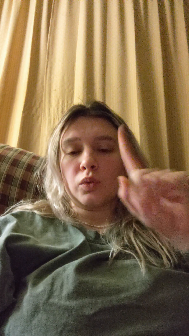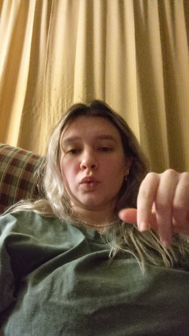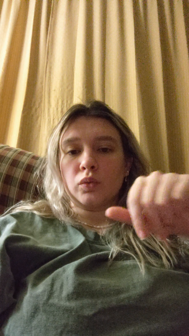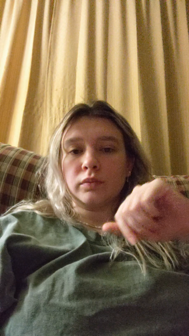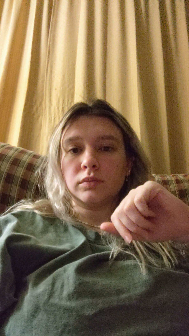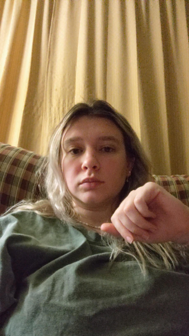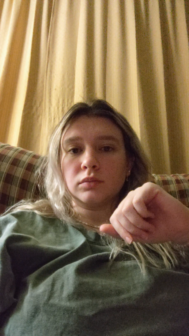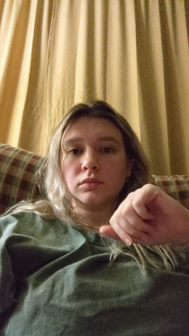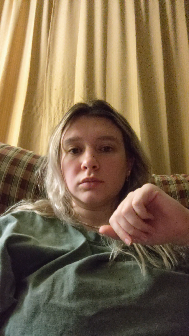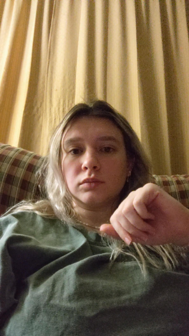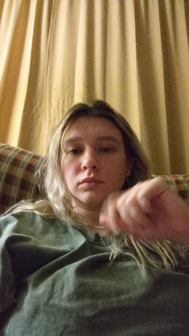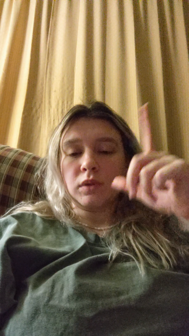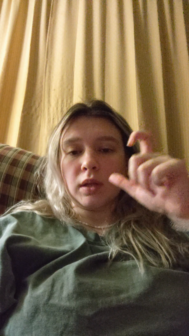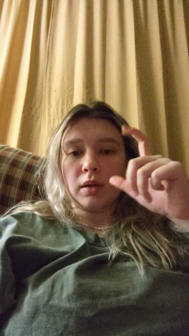camera